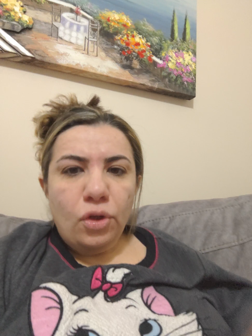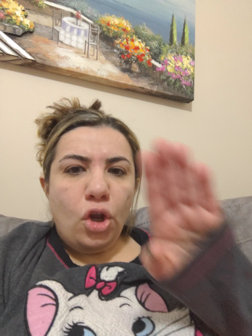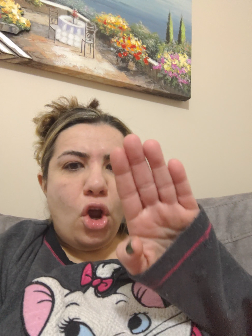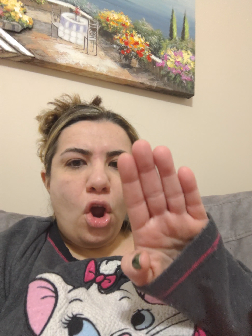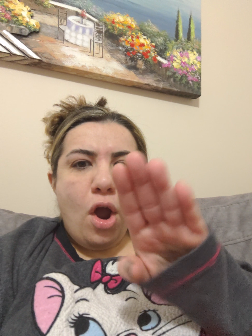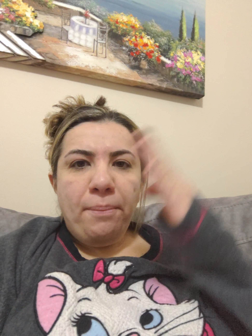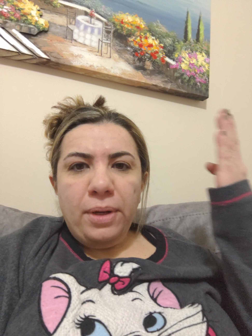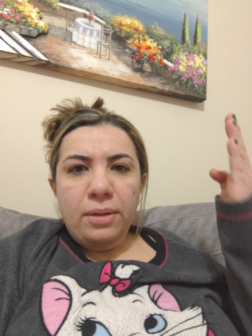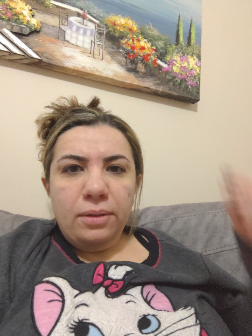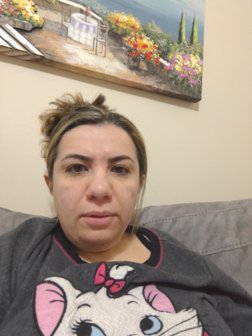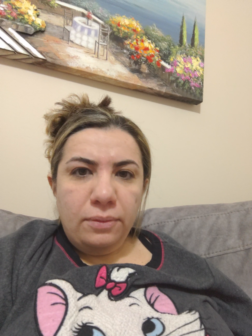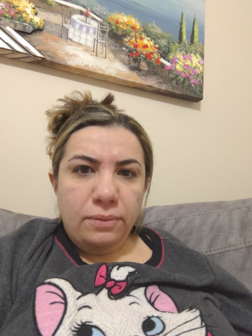open